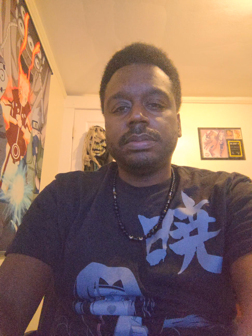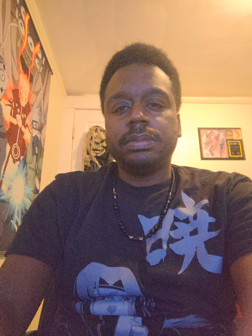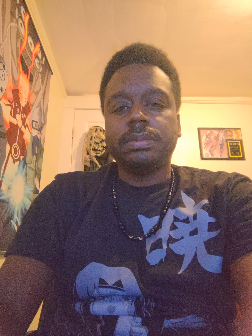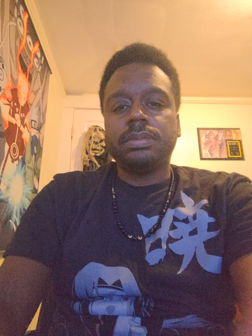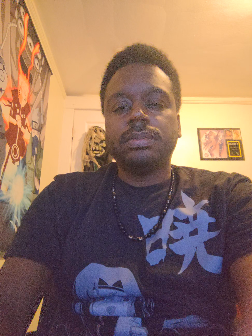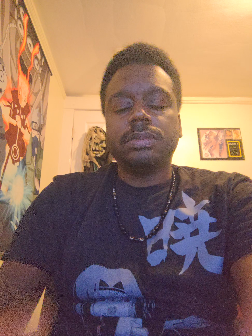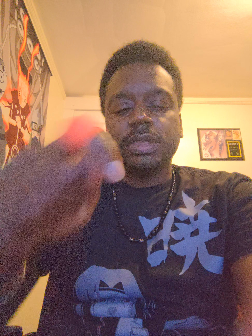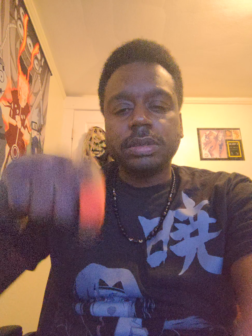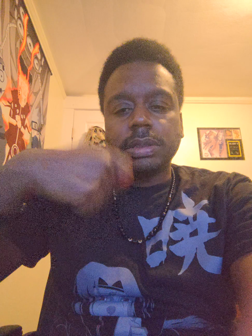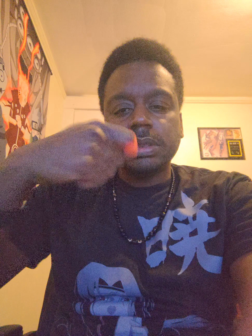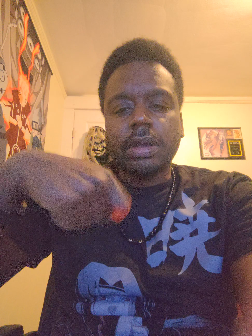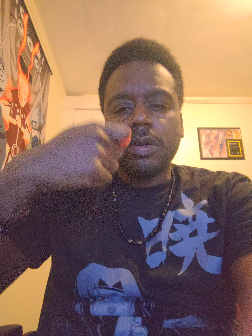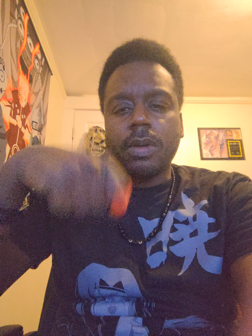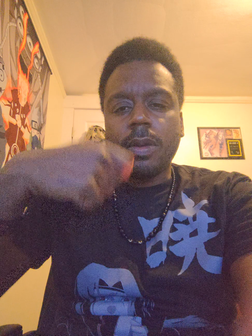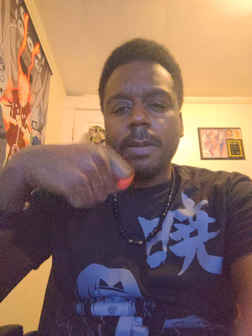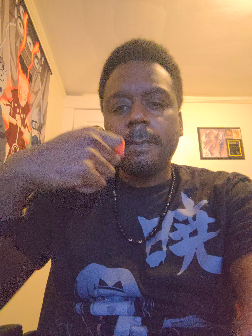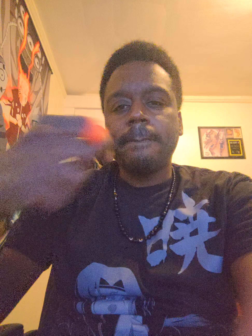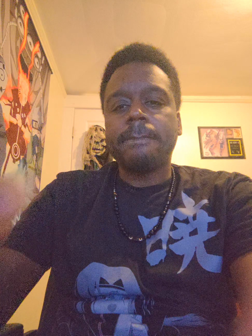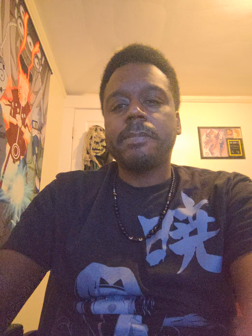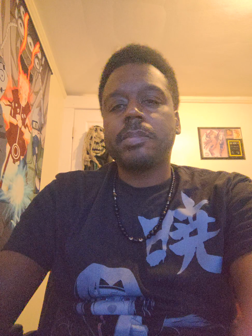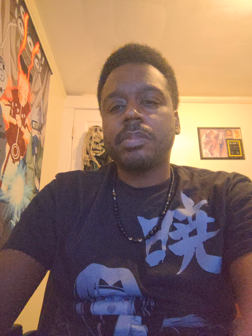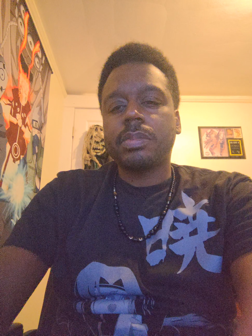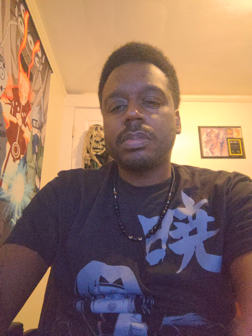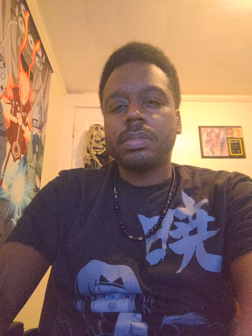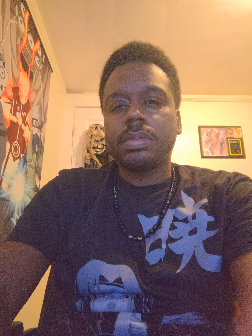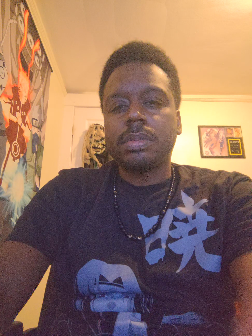cereal